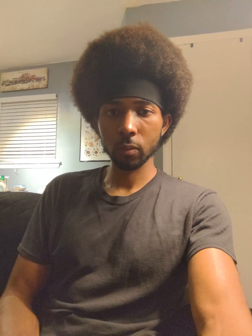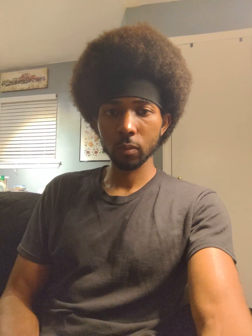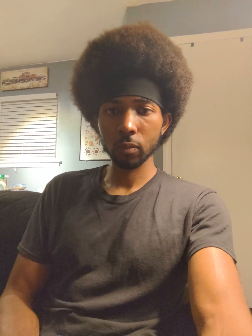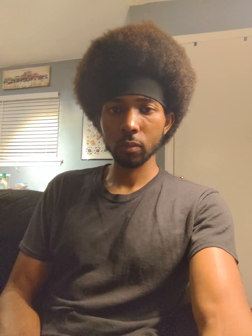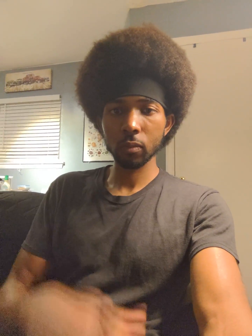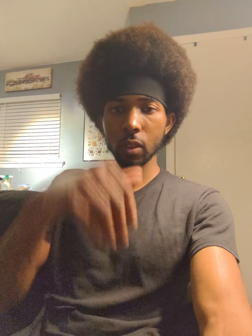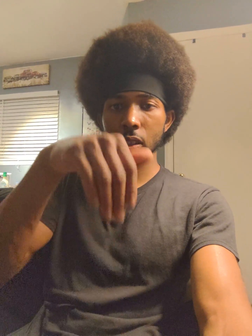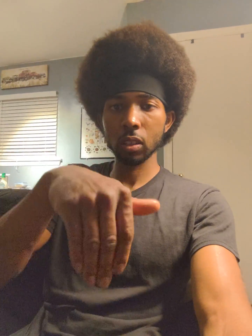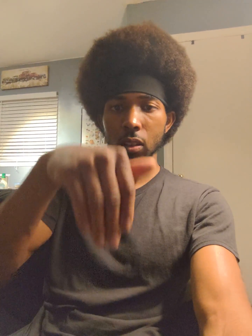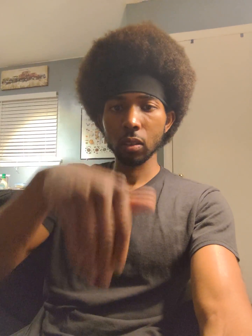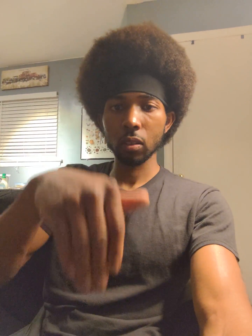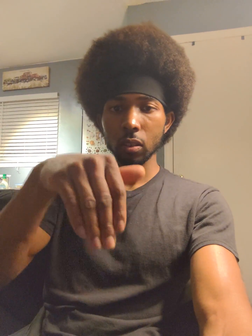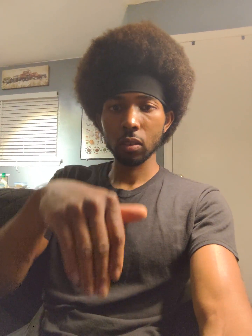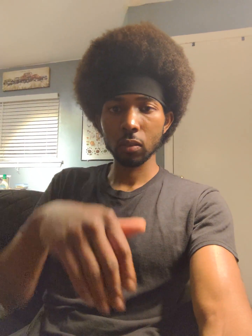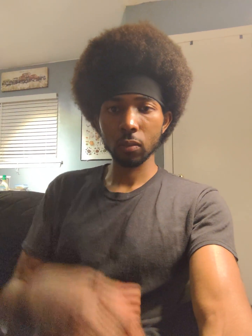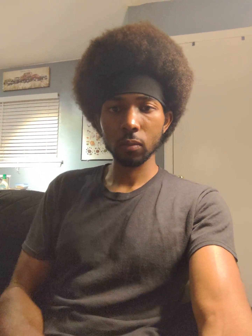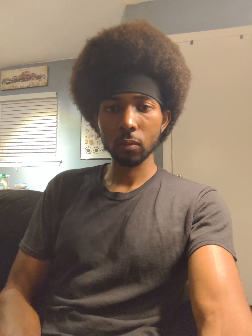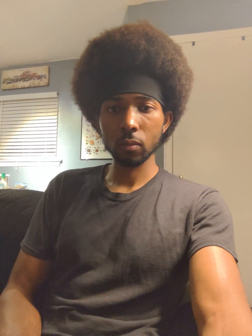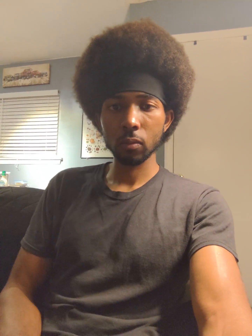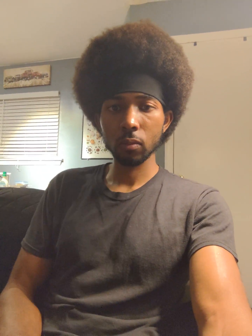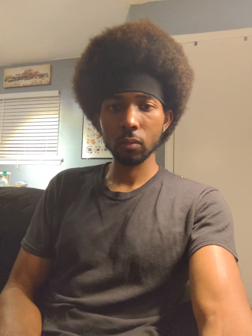night night